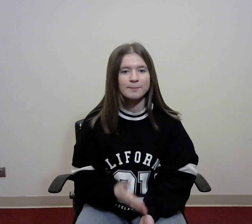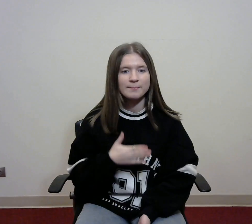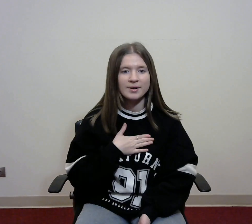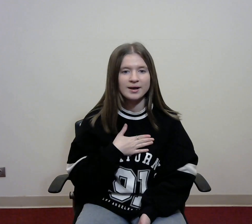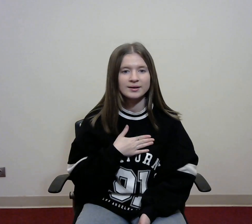mən